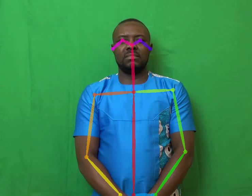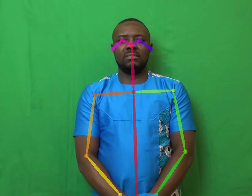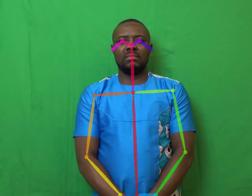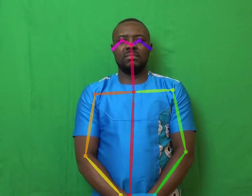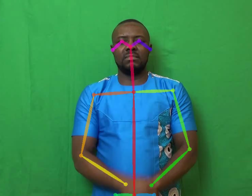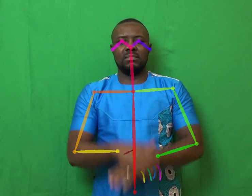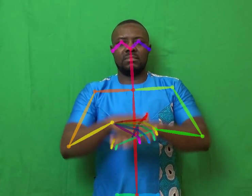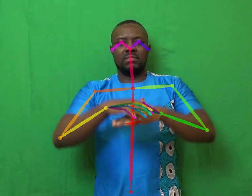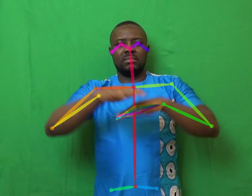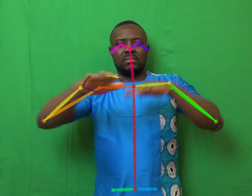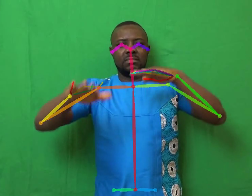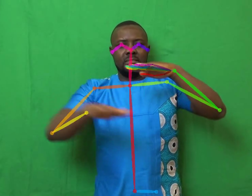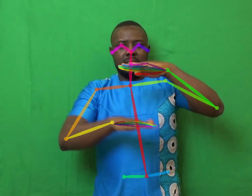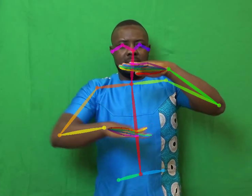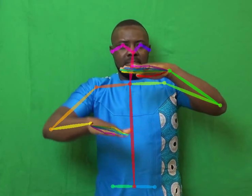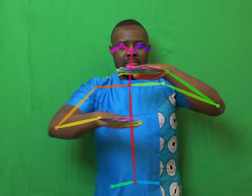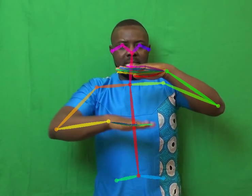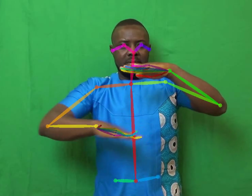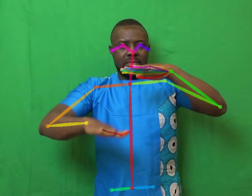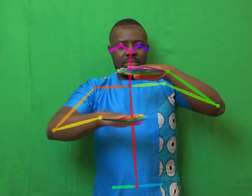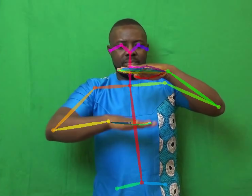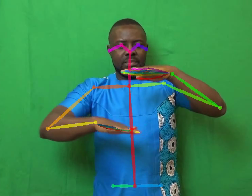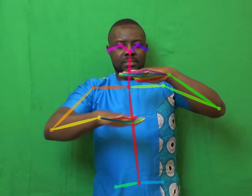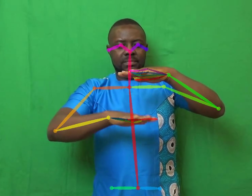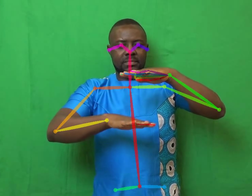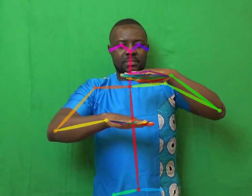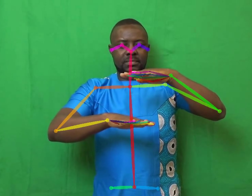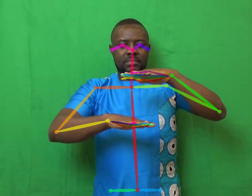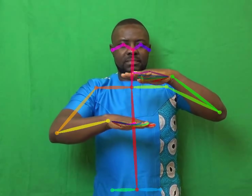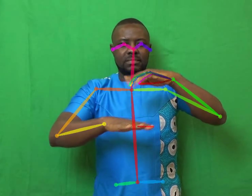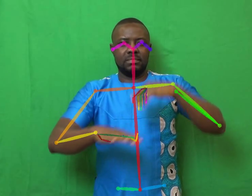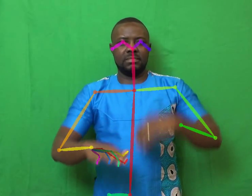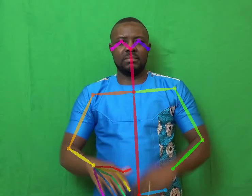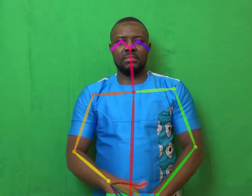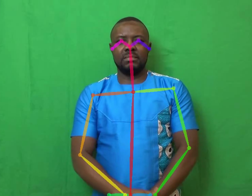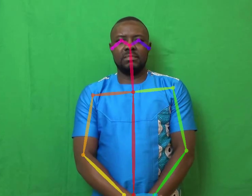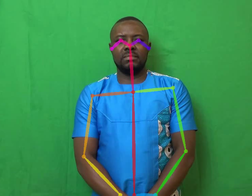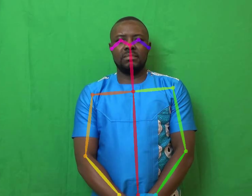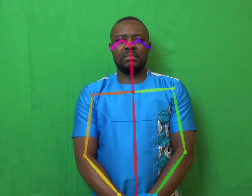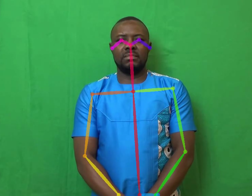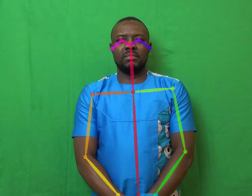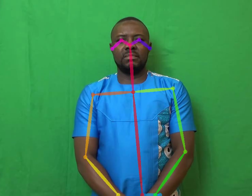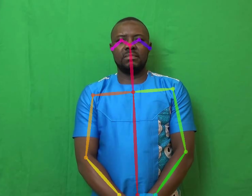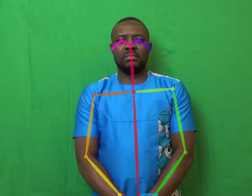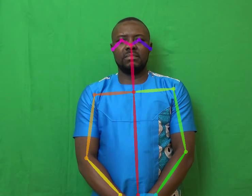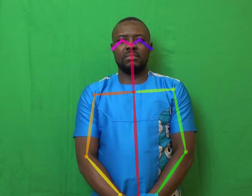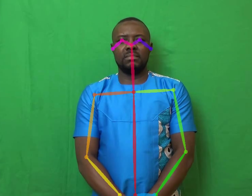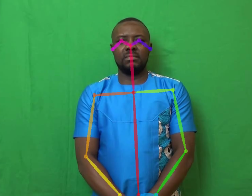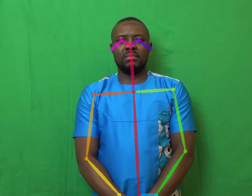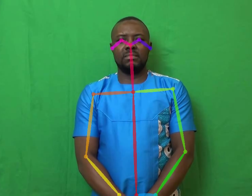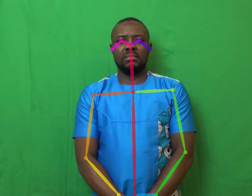under